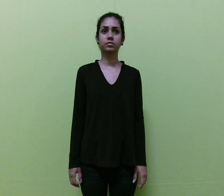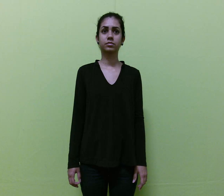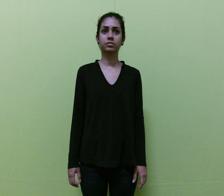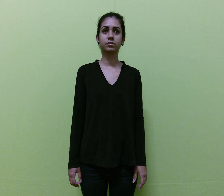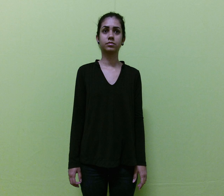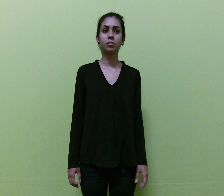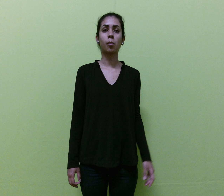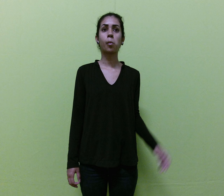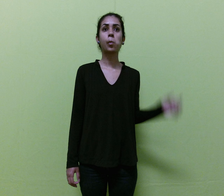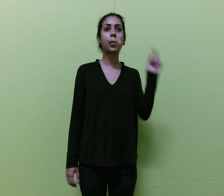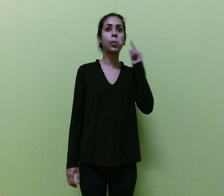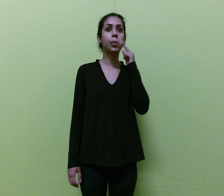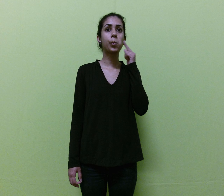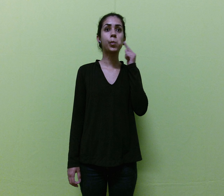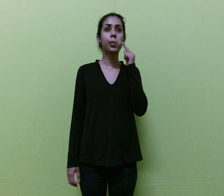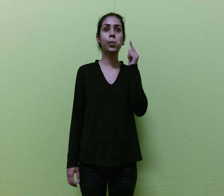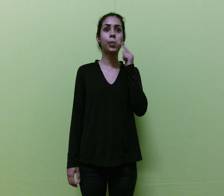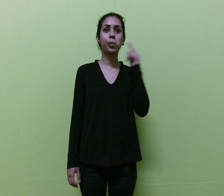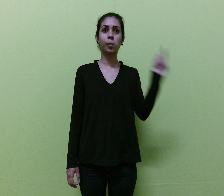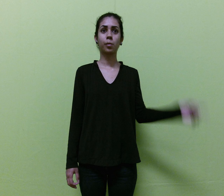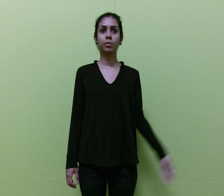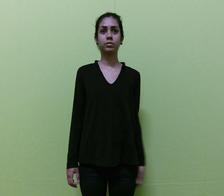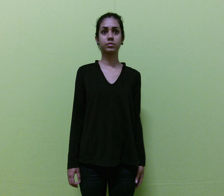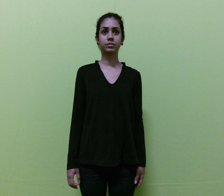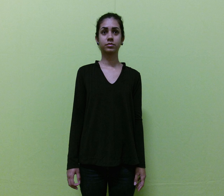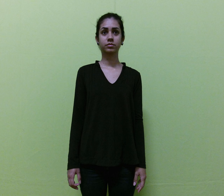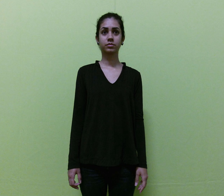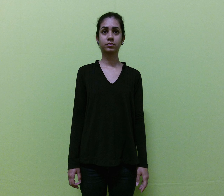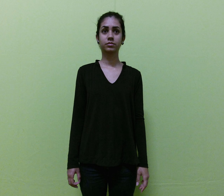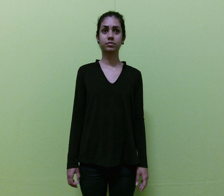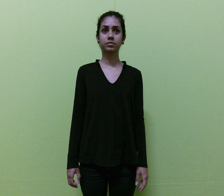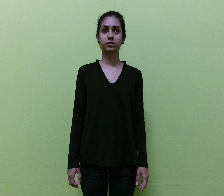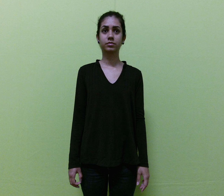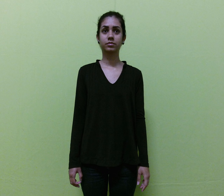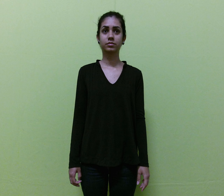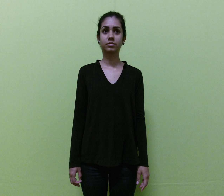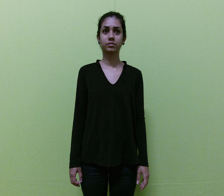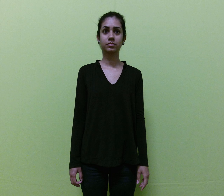bala